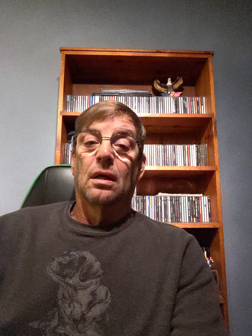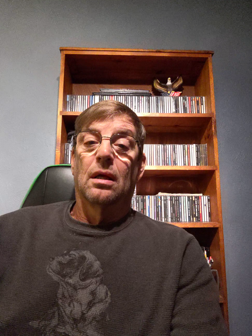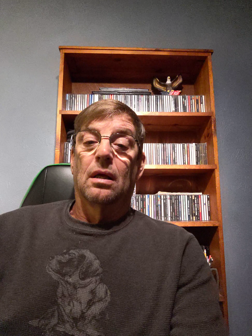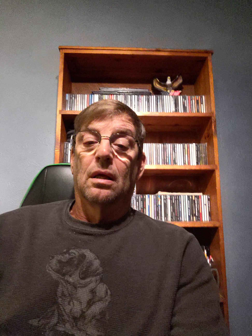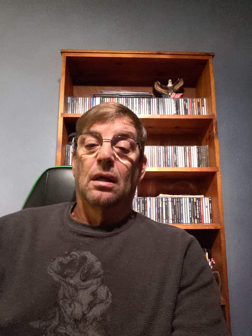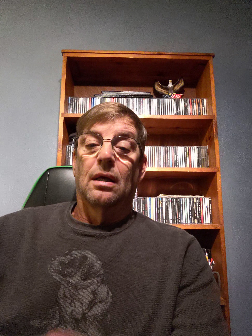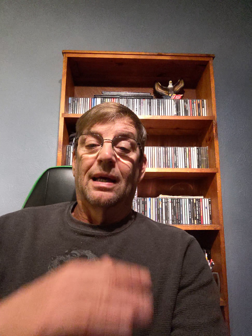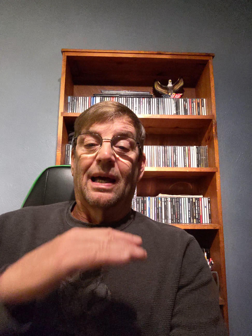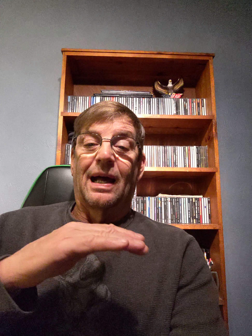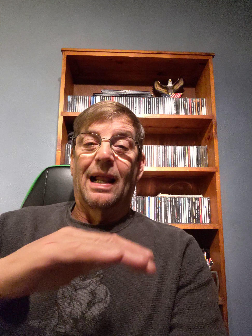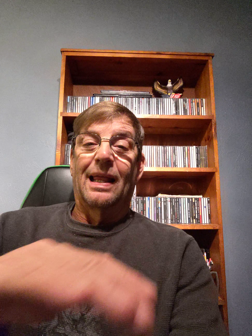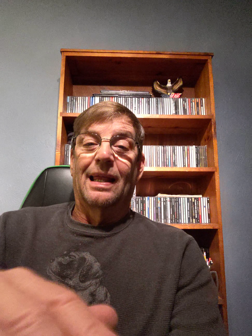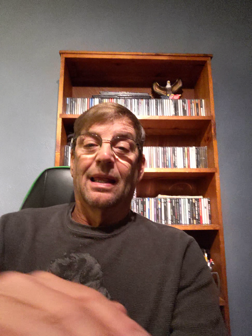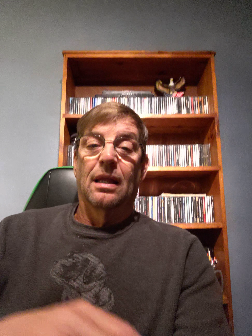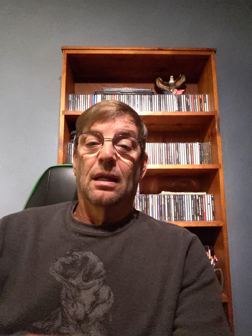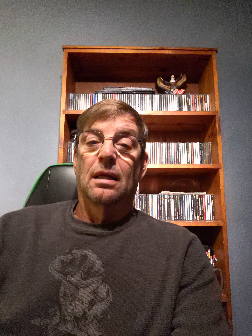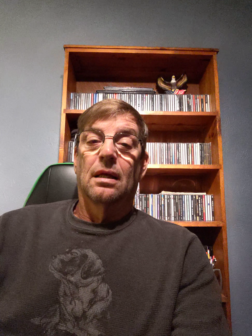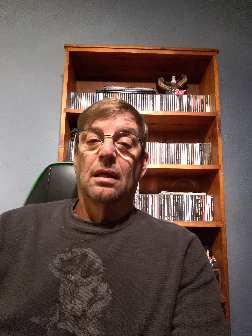clean